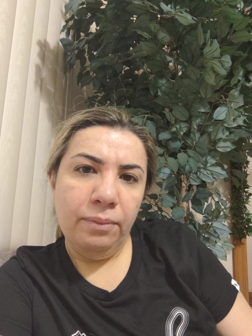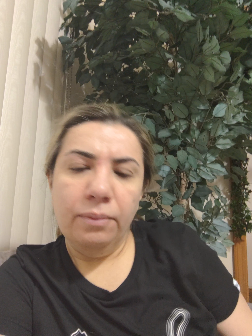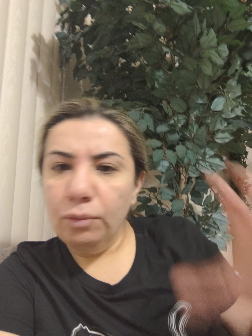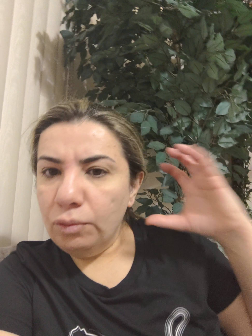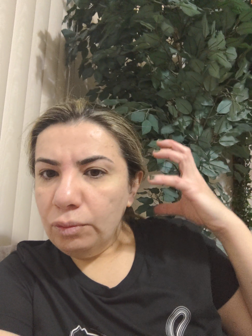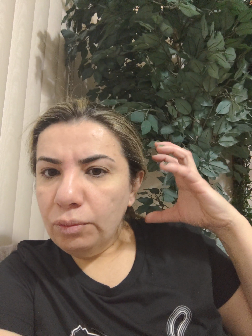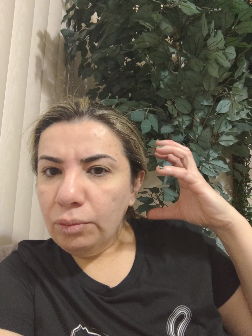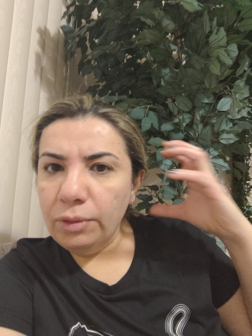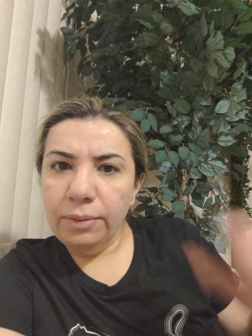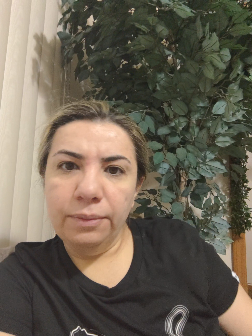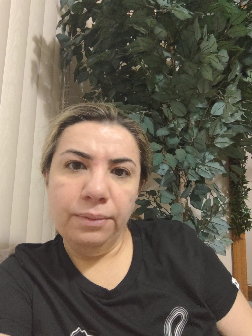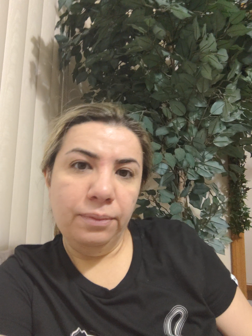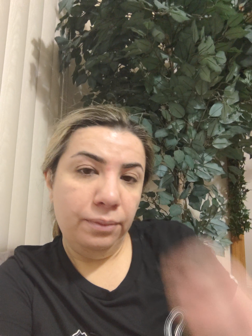radio